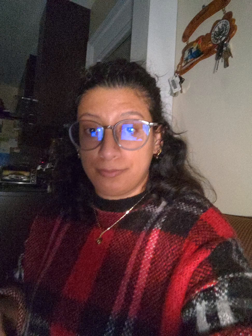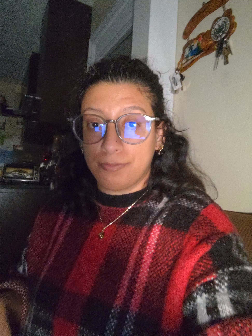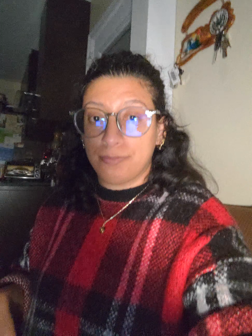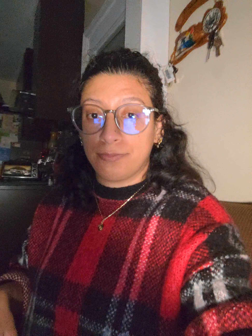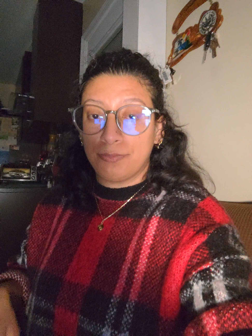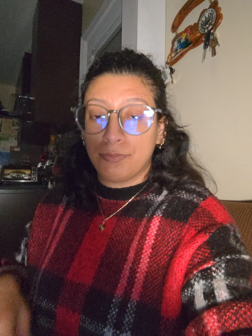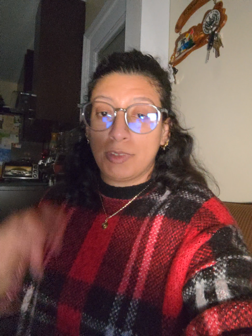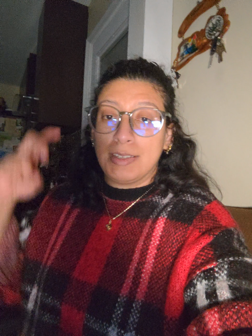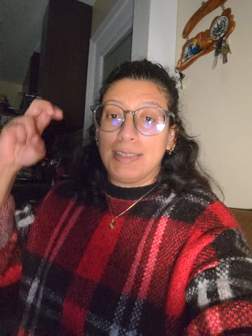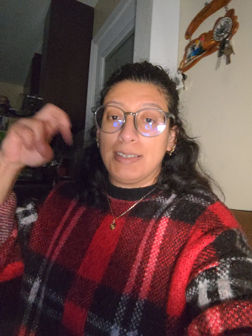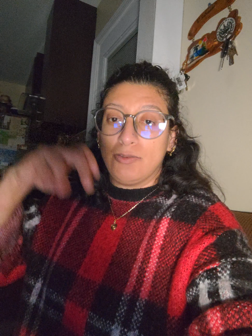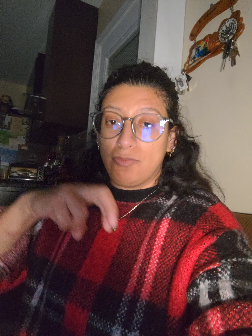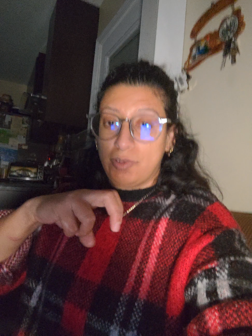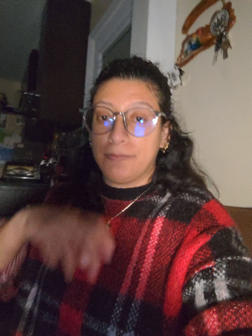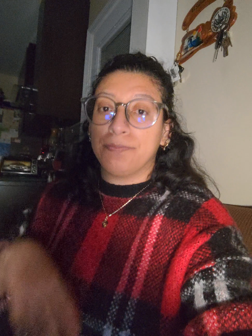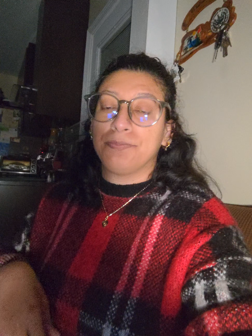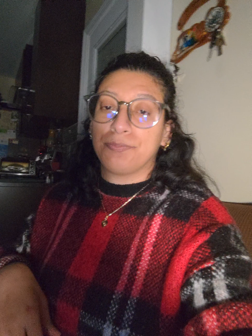stairs